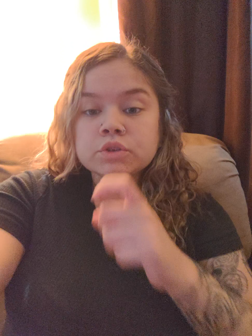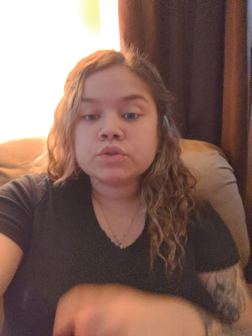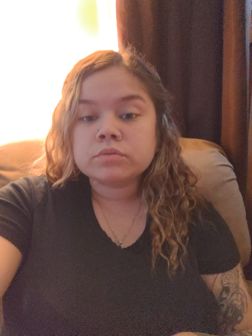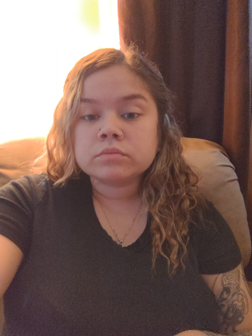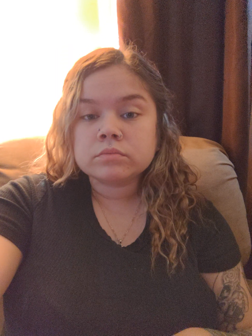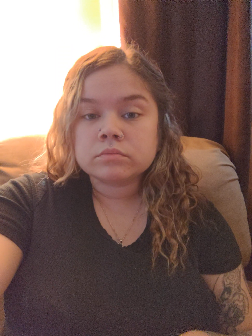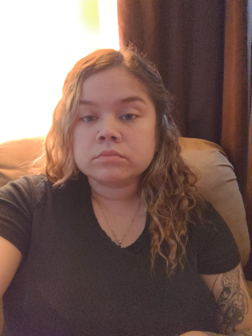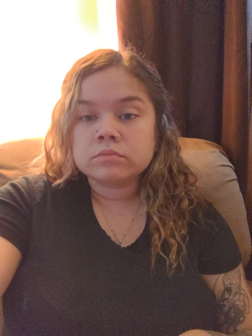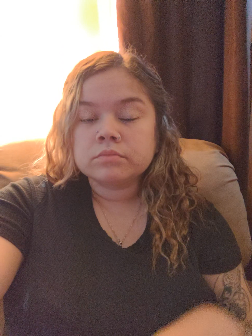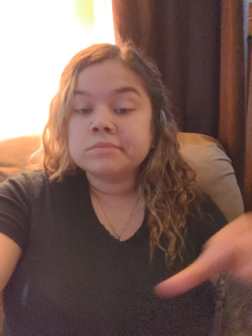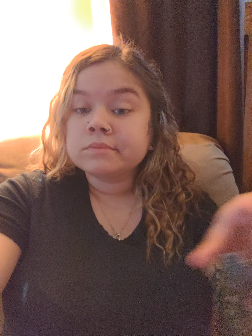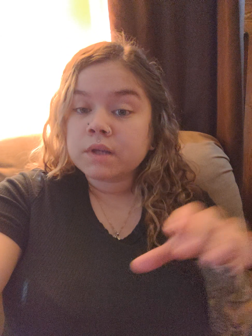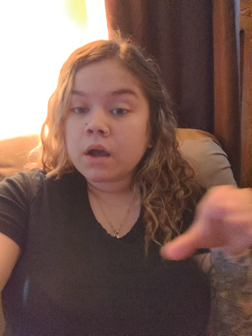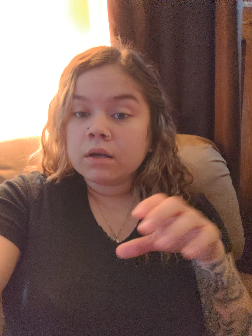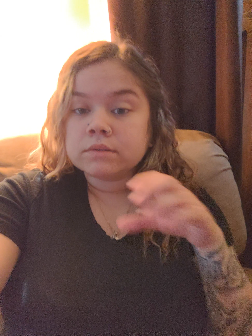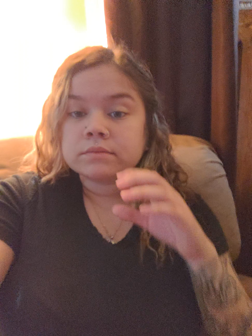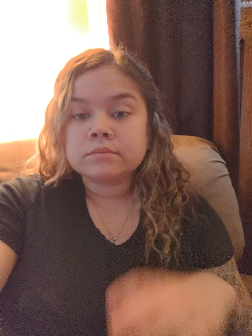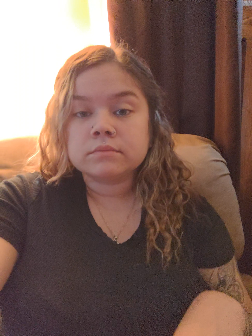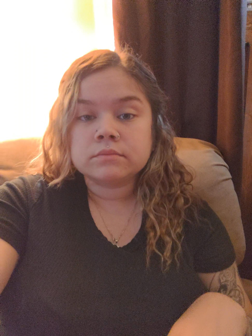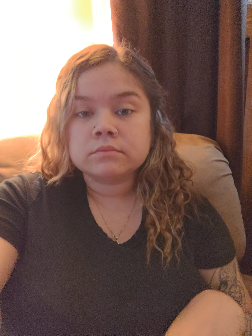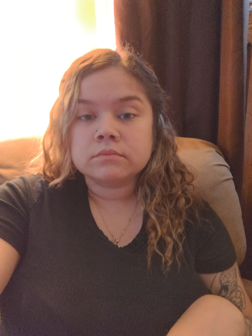does